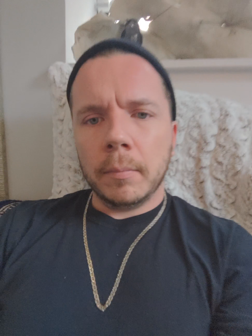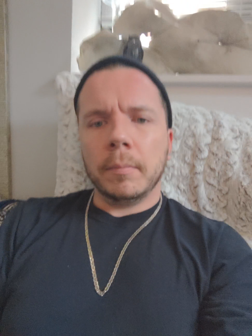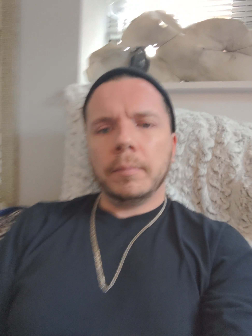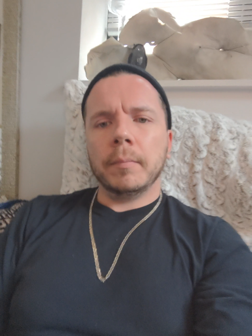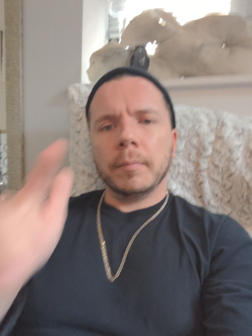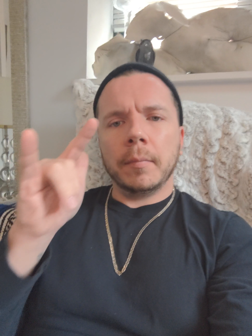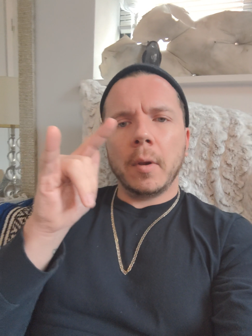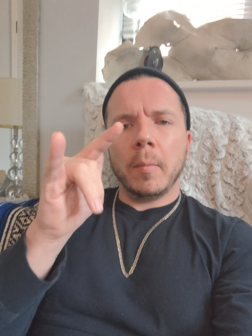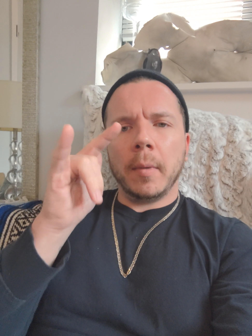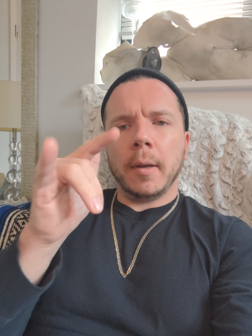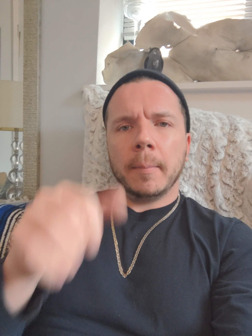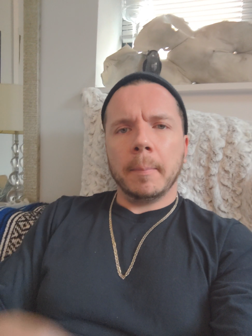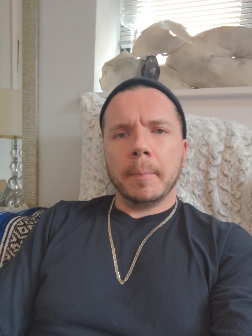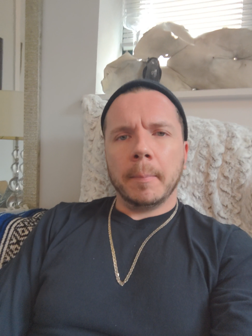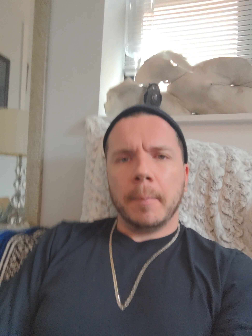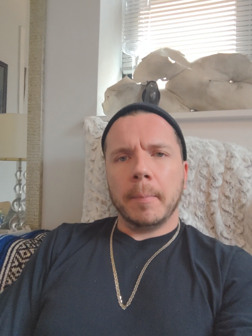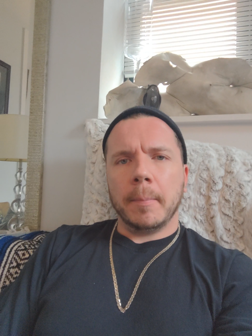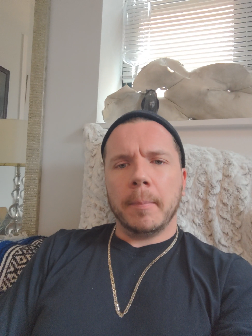airplane